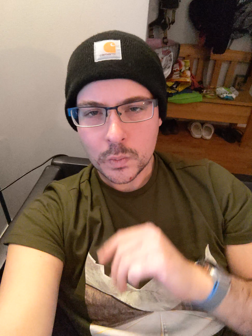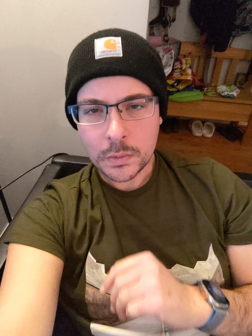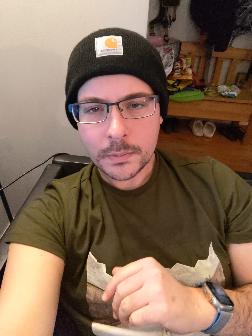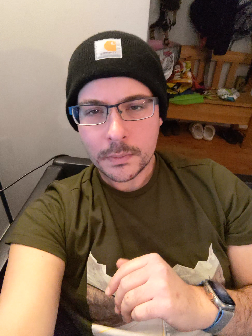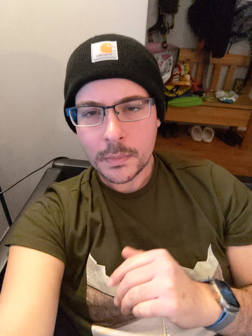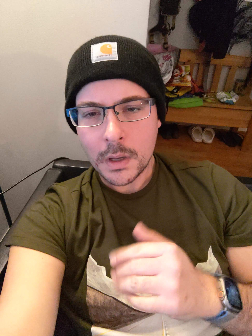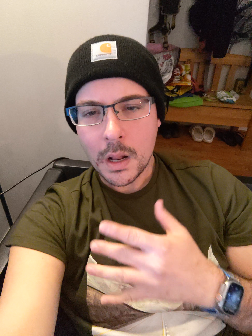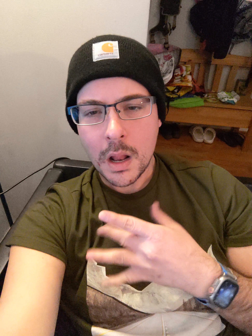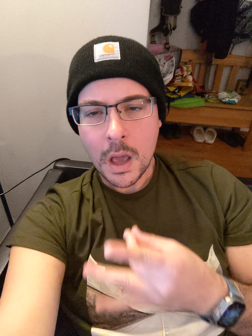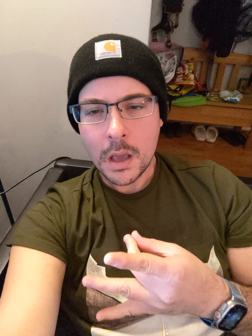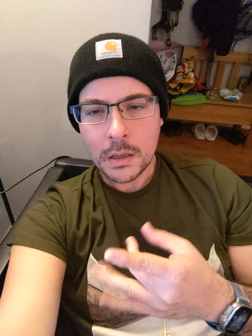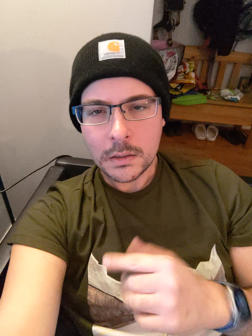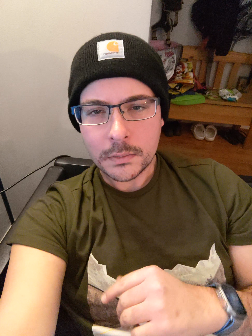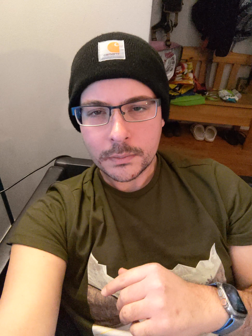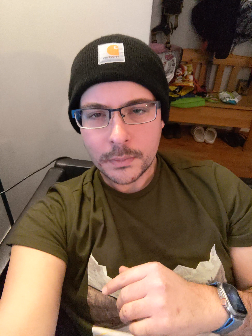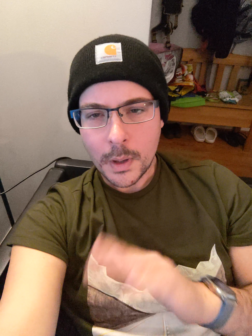like